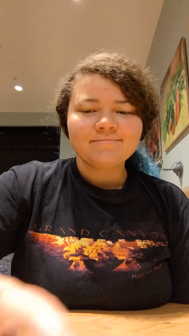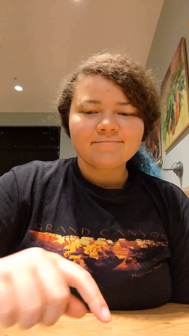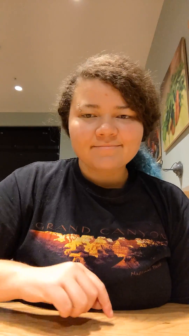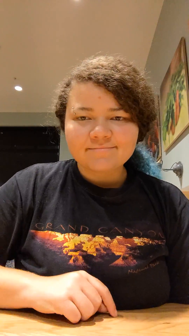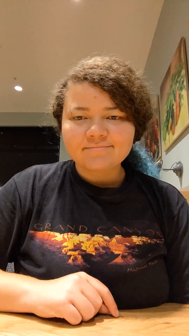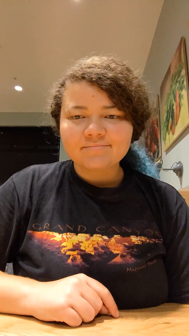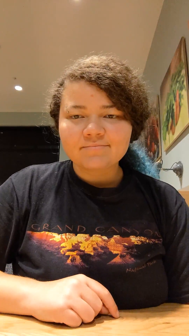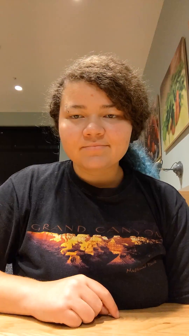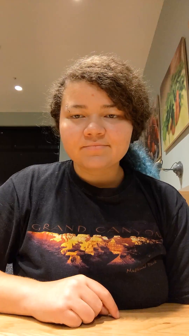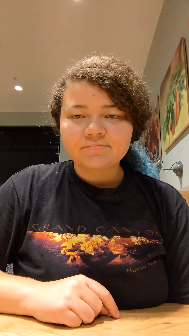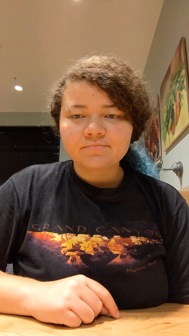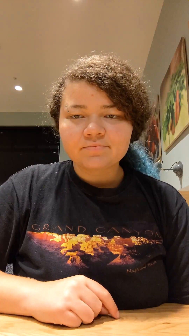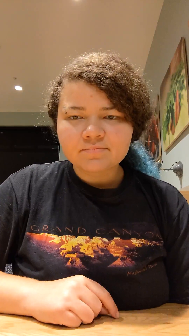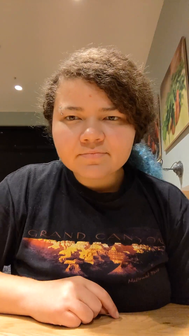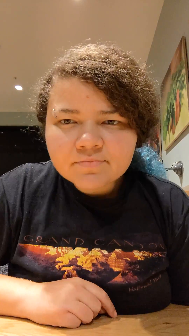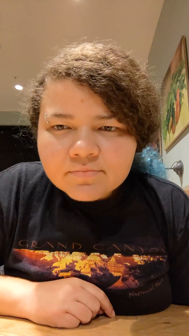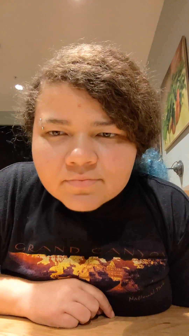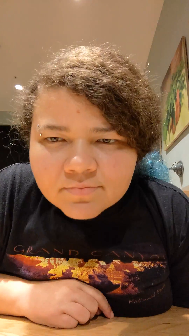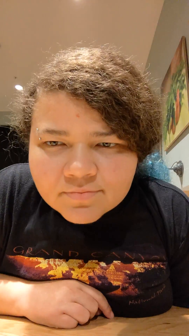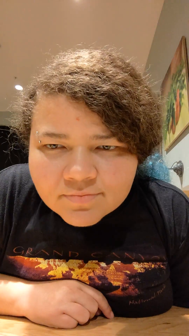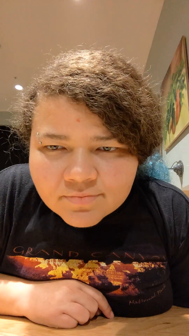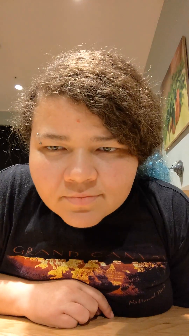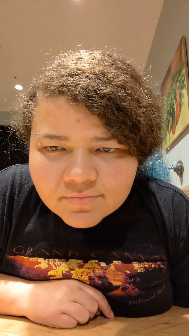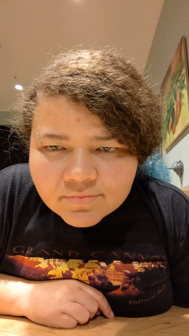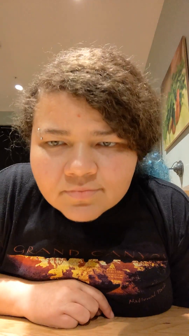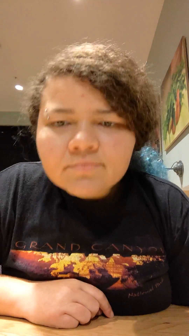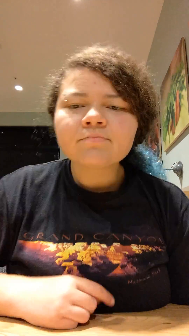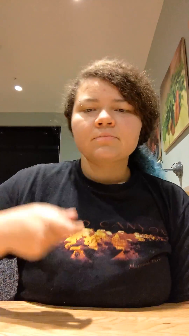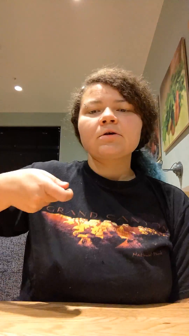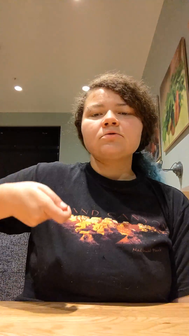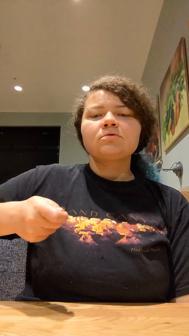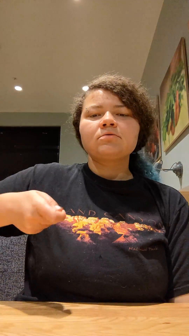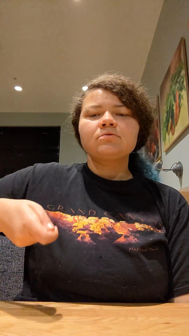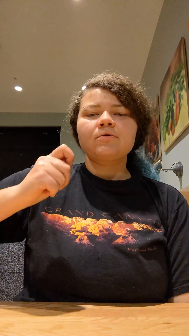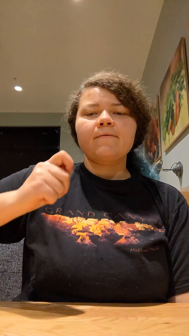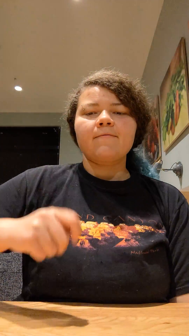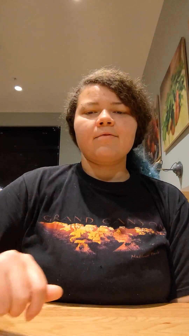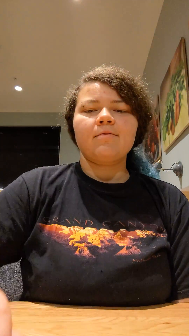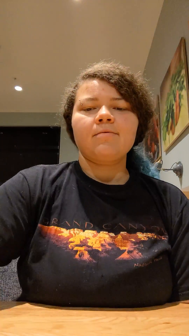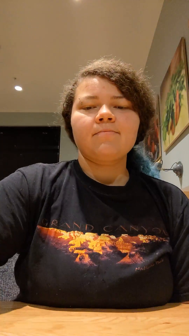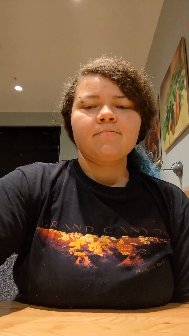shovel